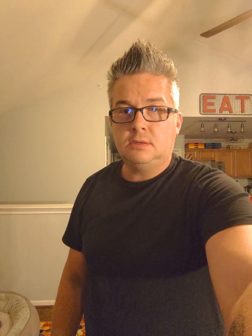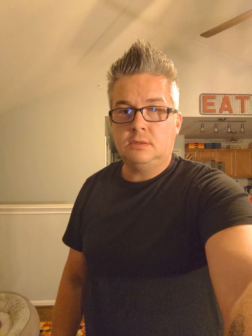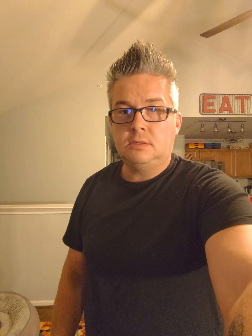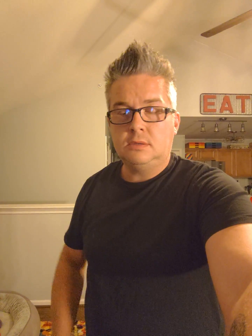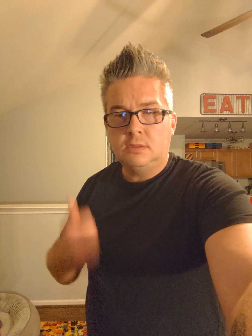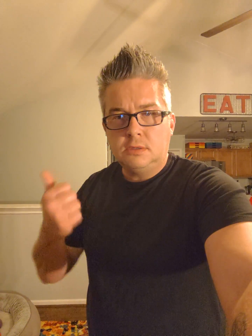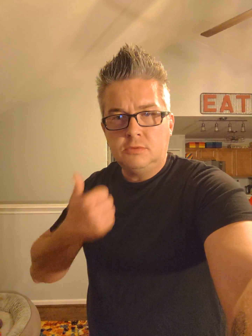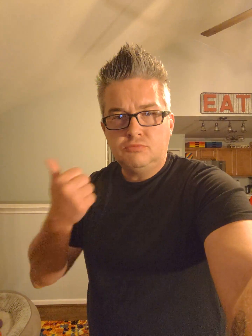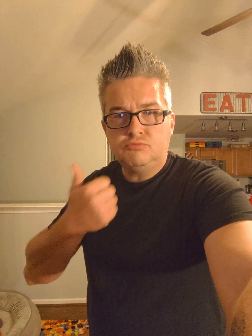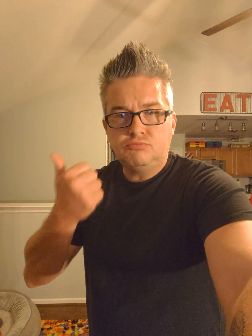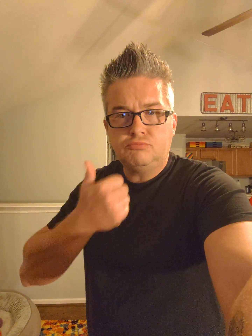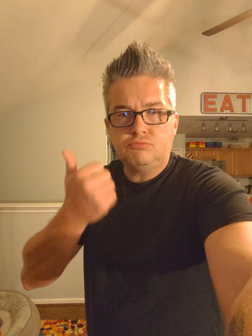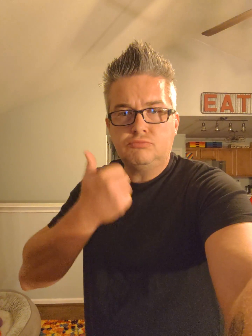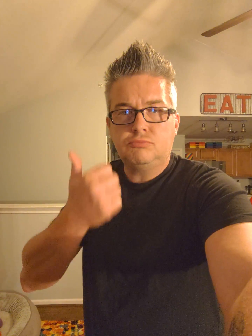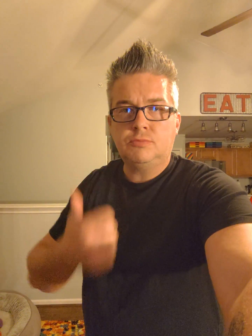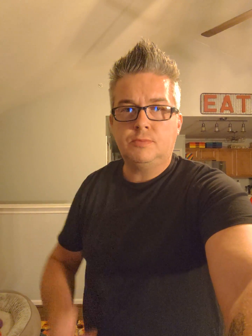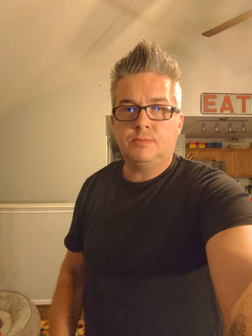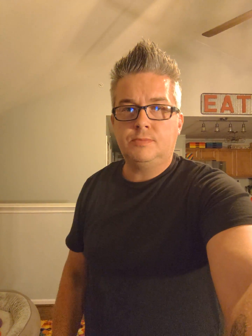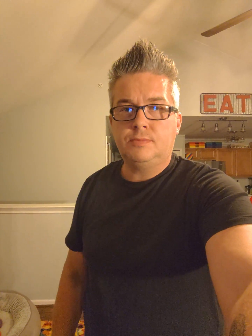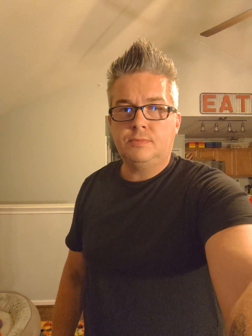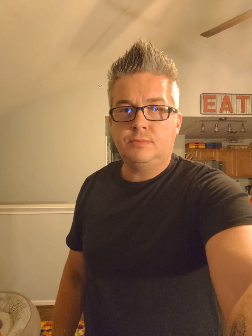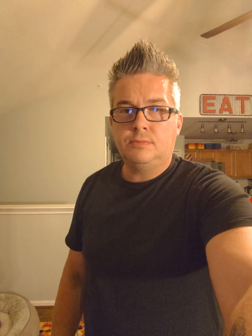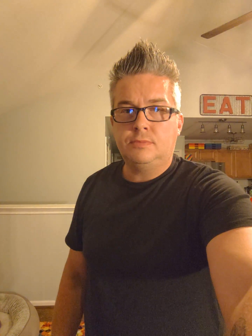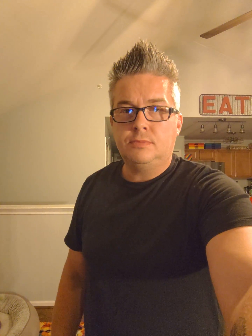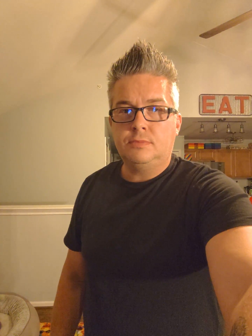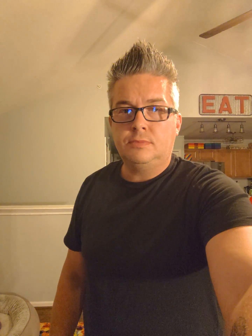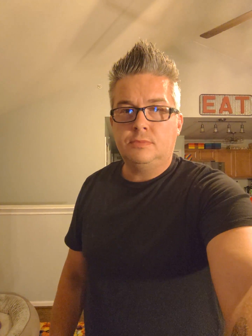chase